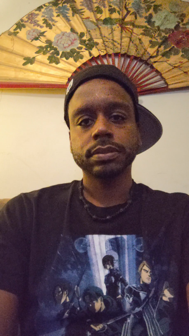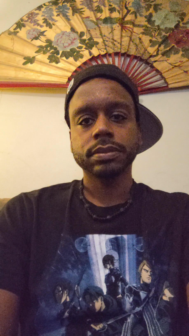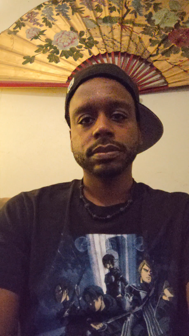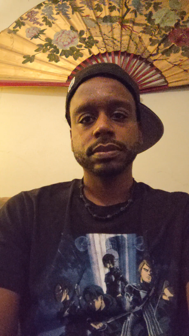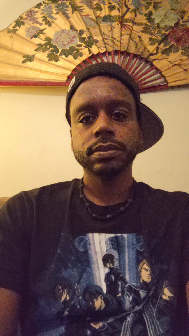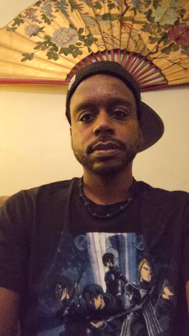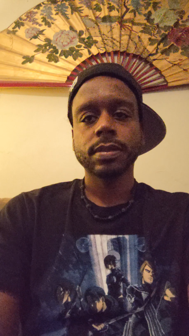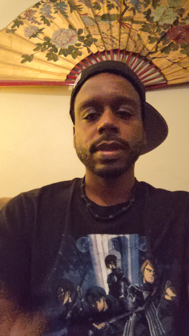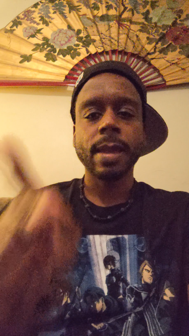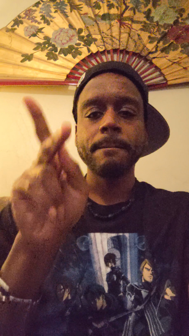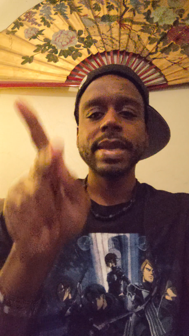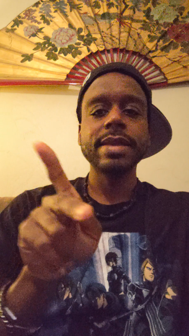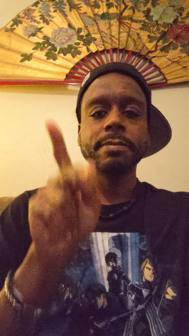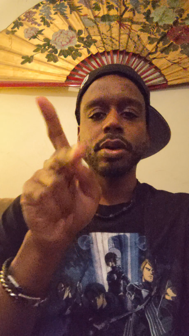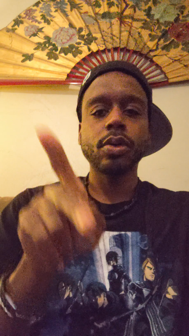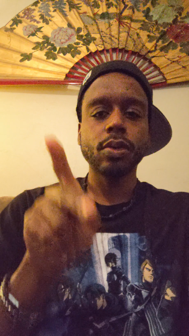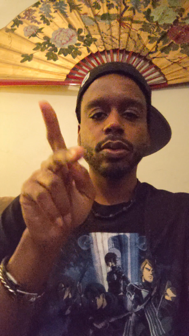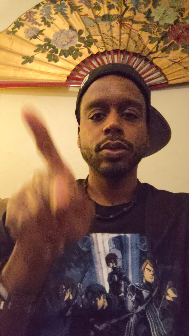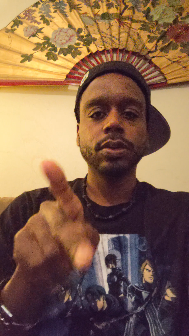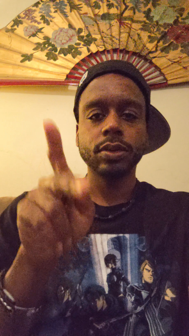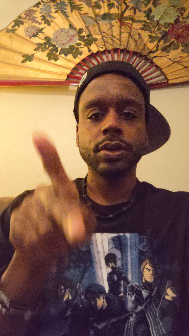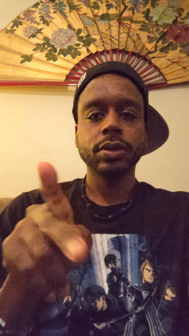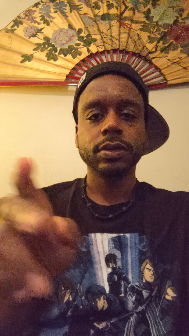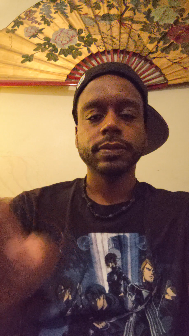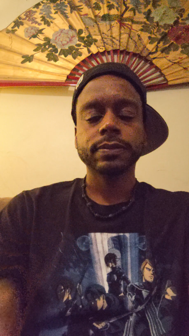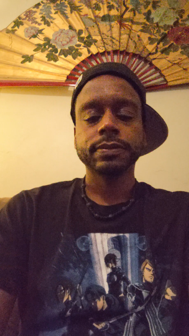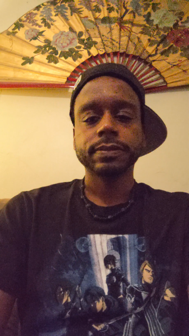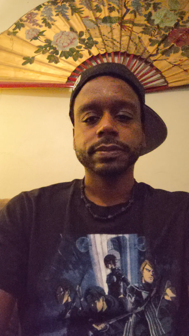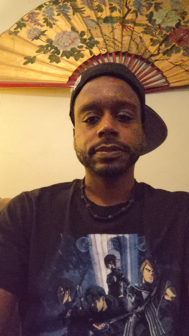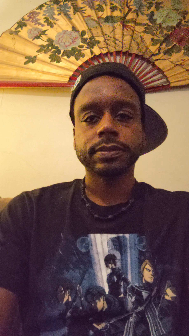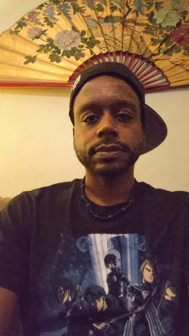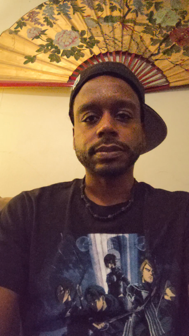people